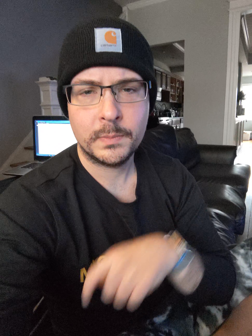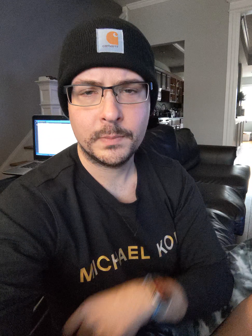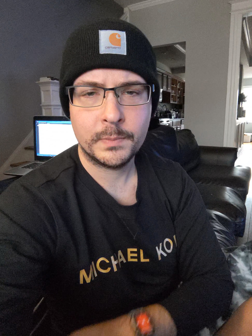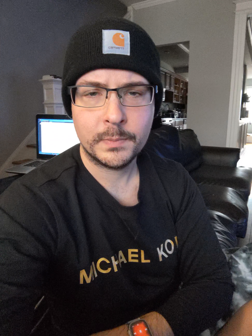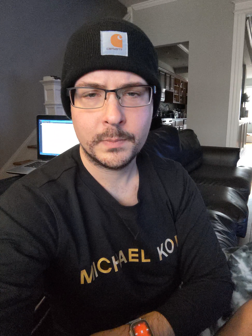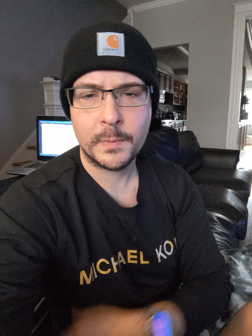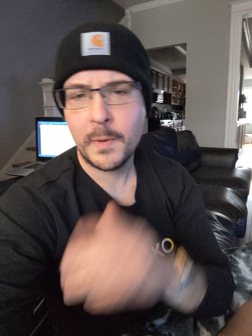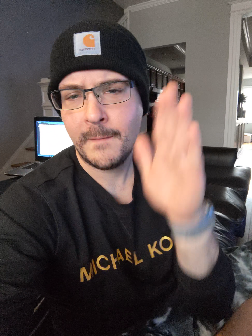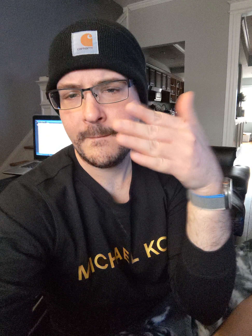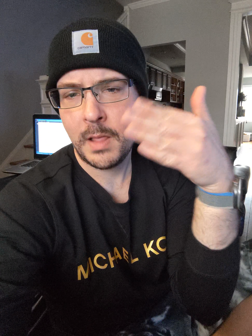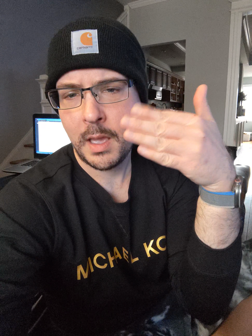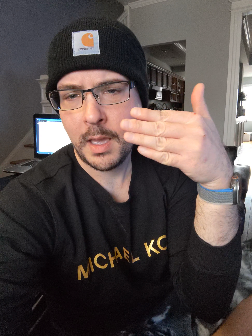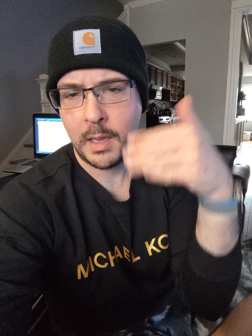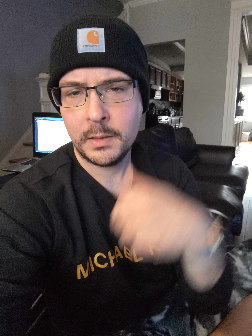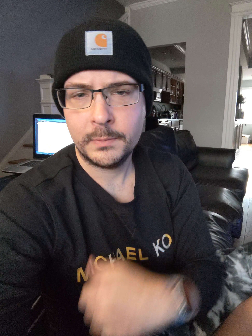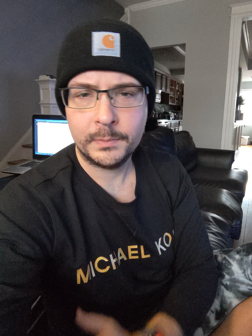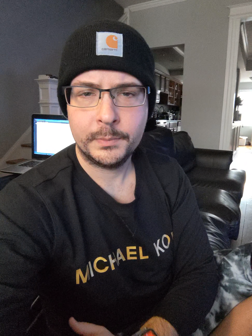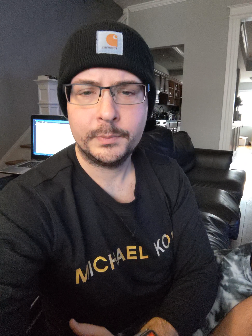flag